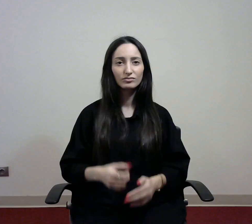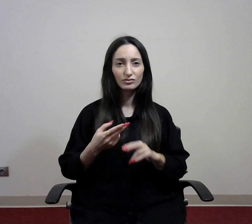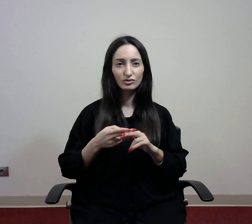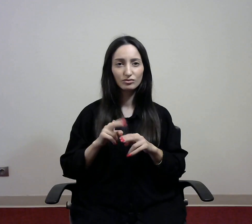bu